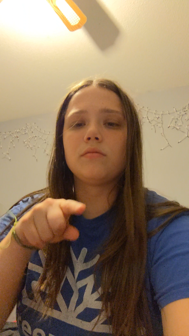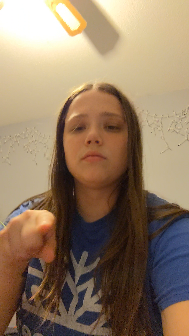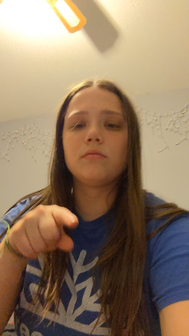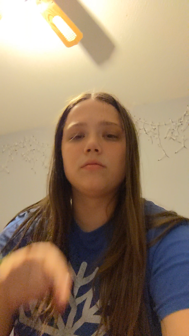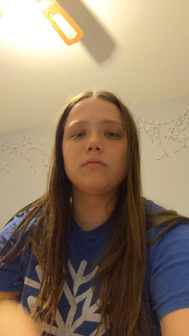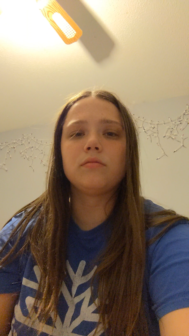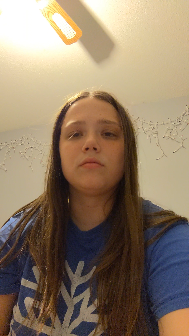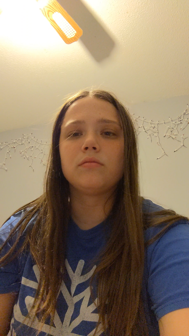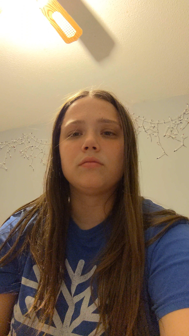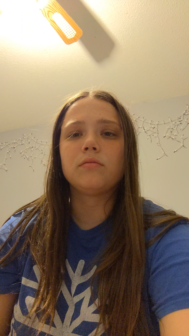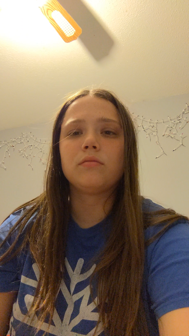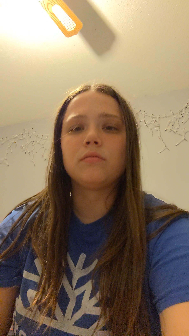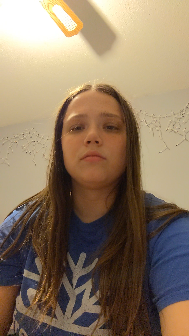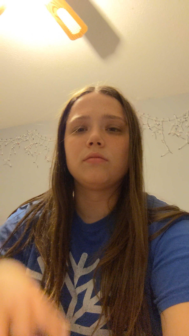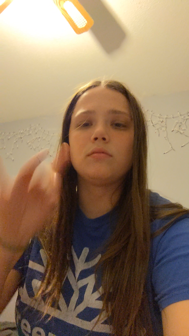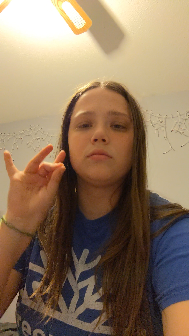pick